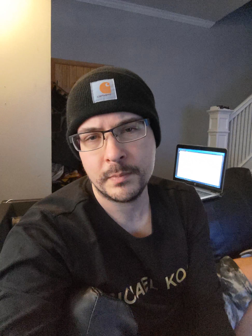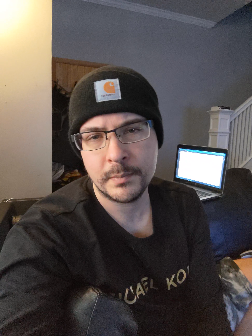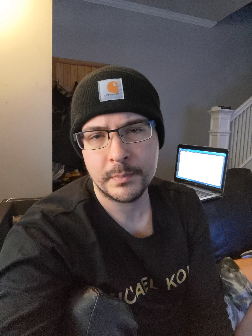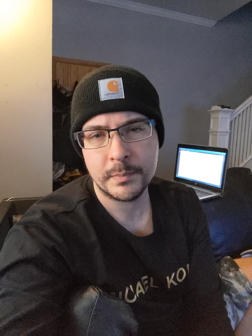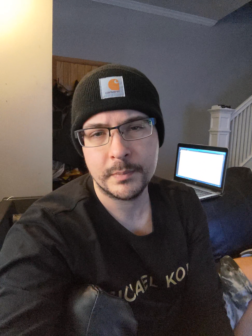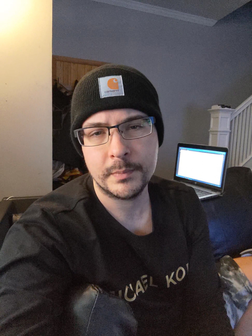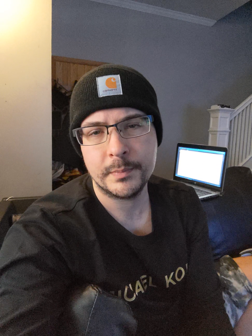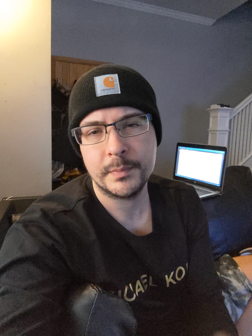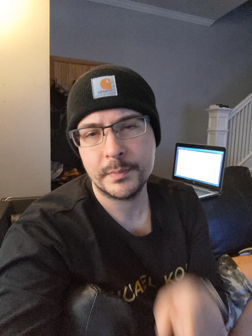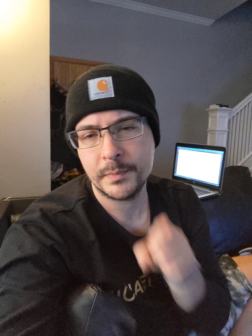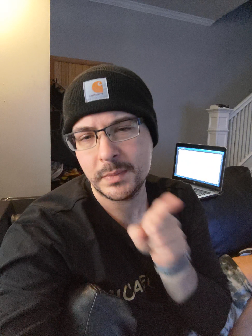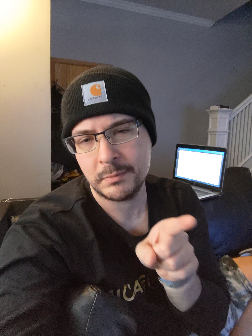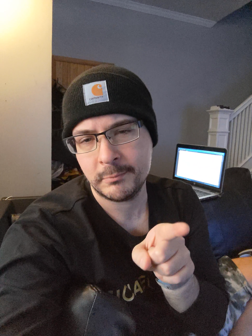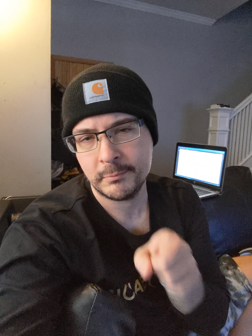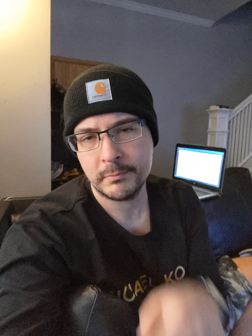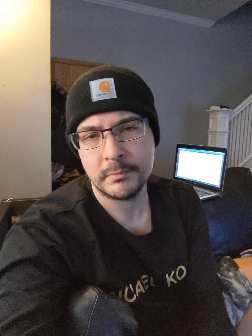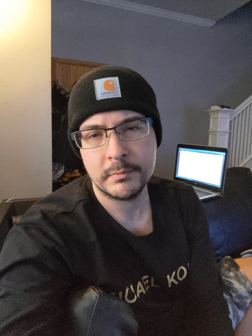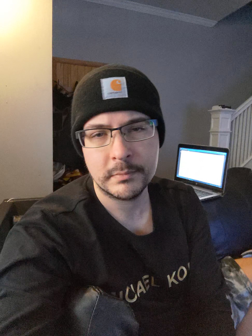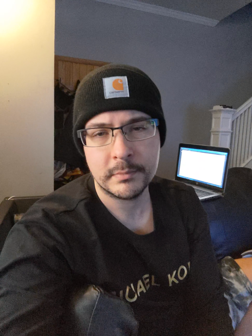he/she/it